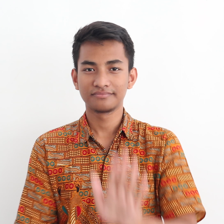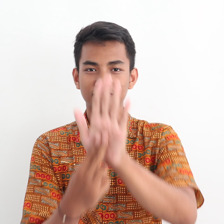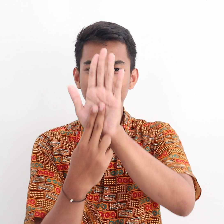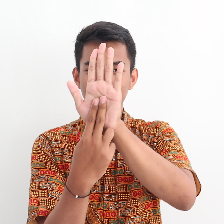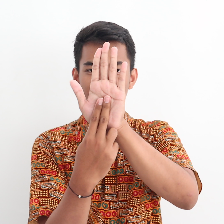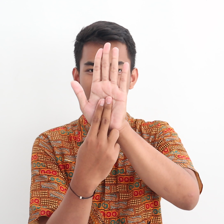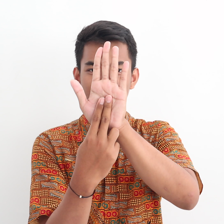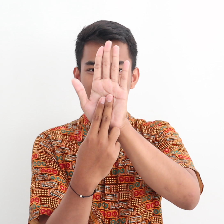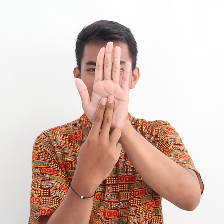N